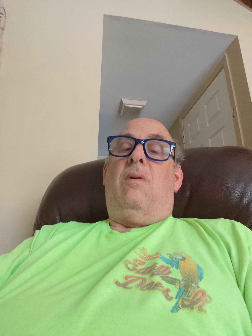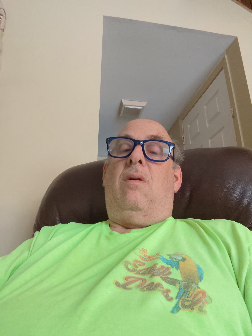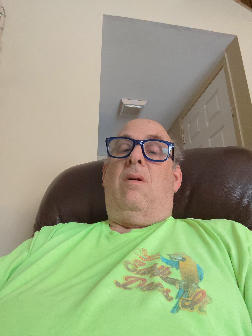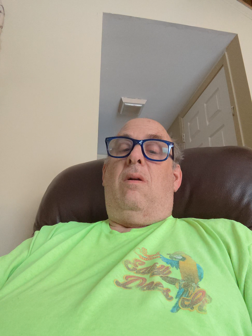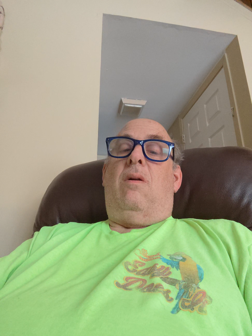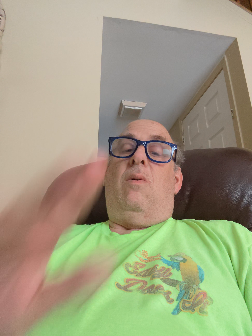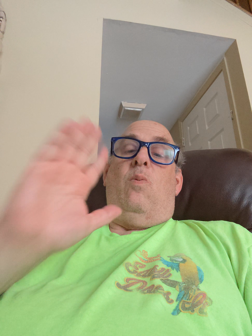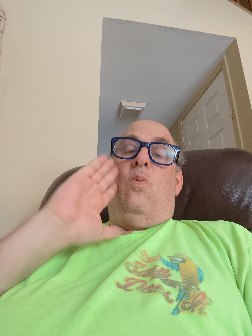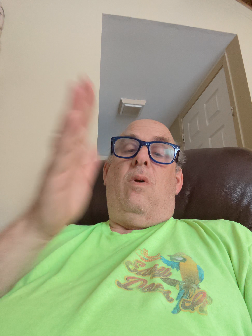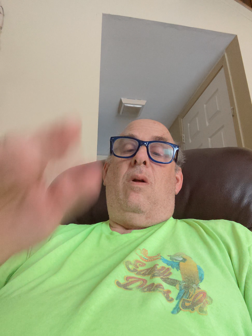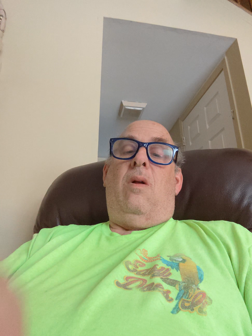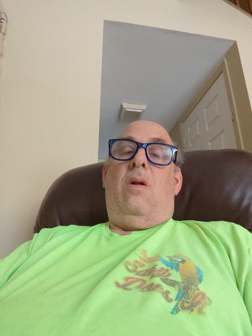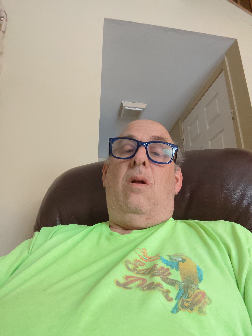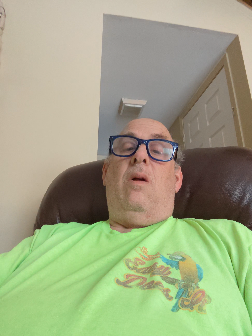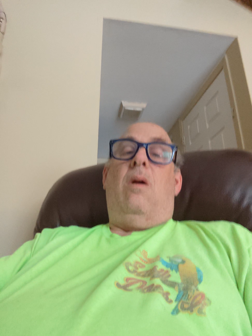will